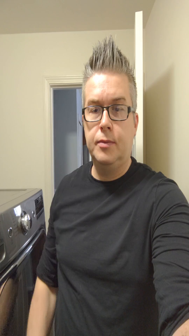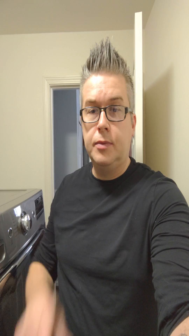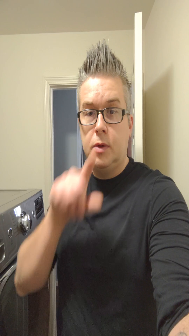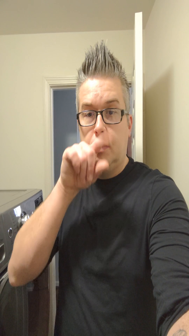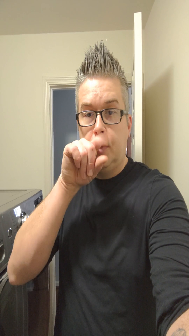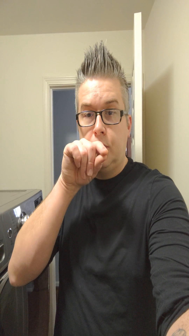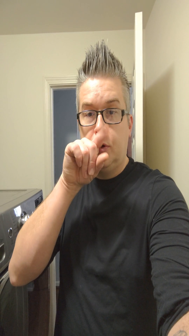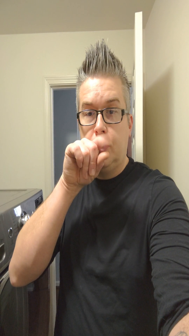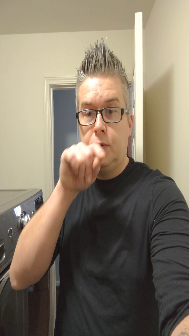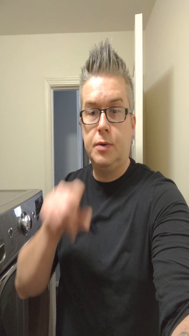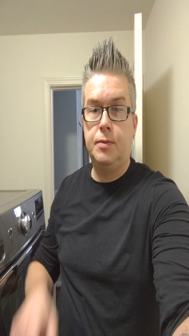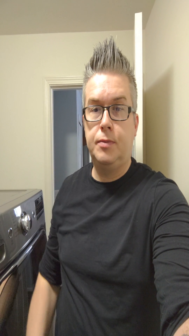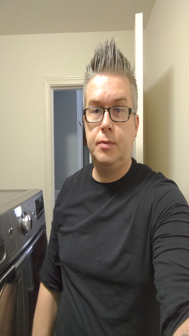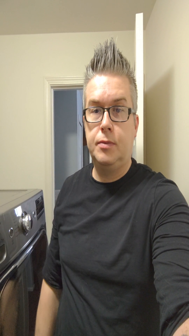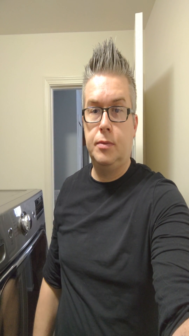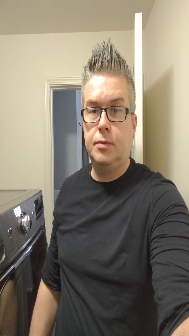bird